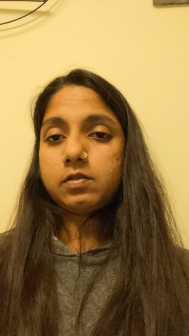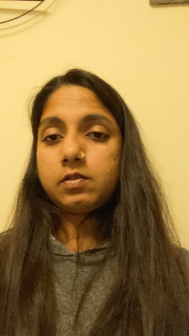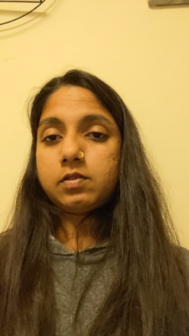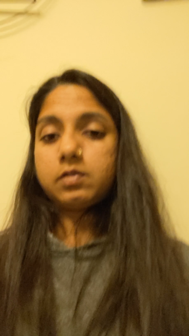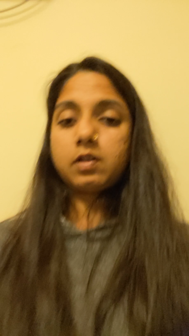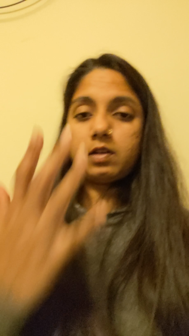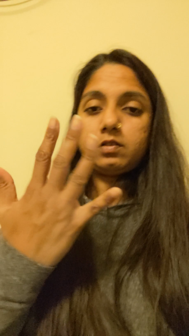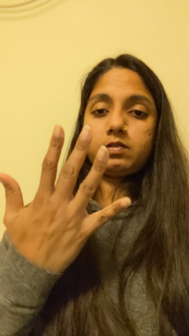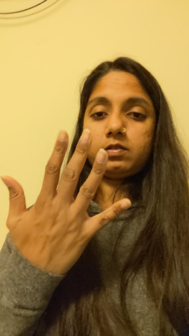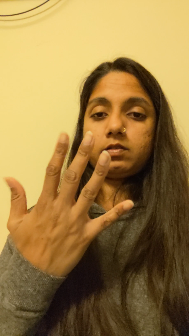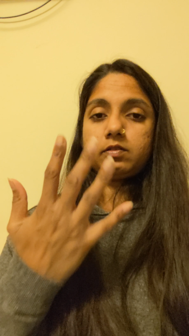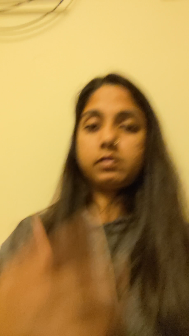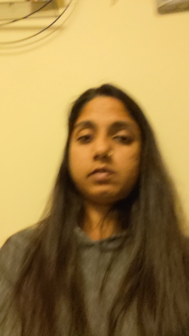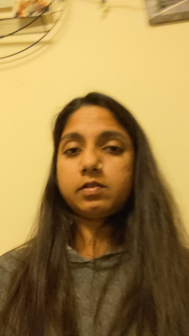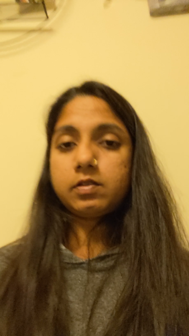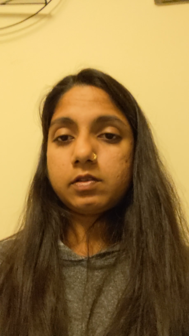hand